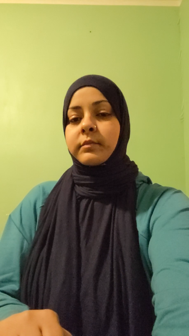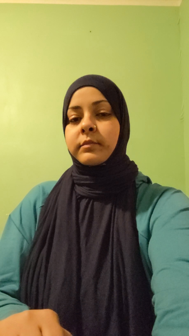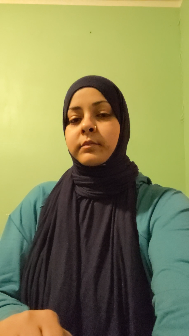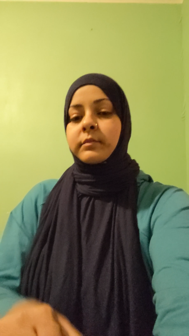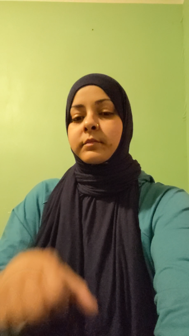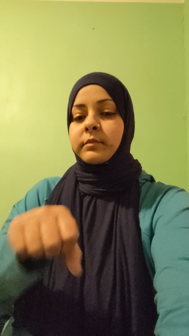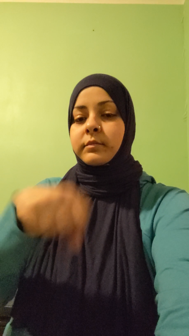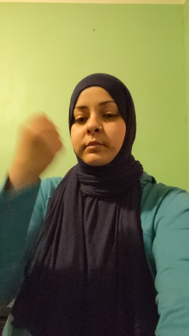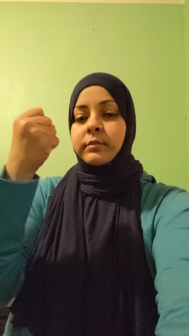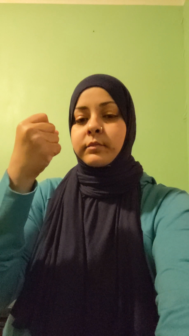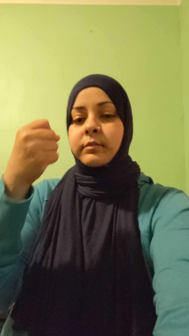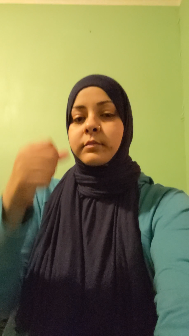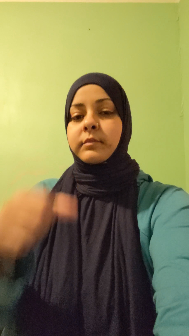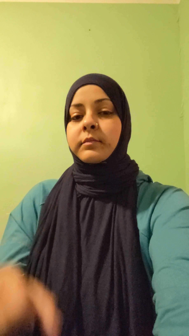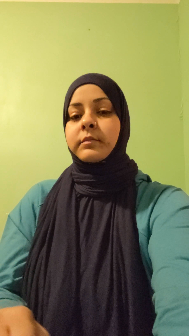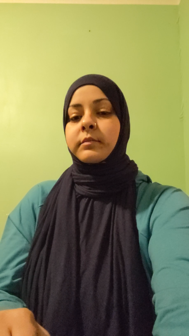broken